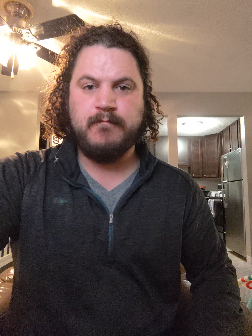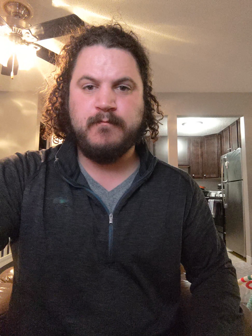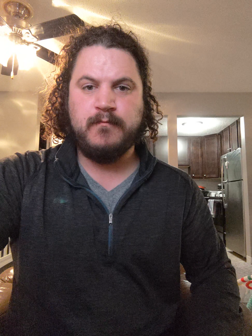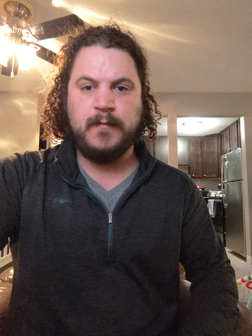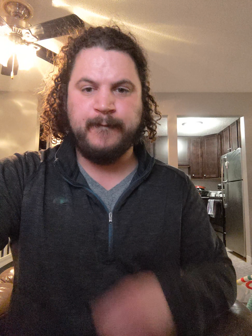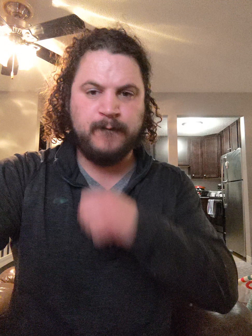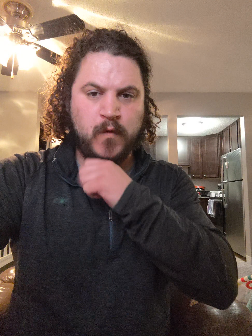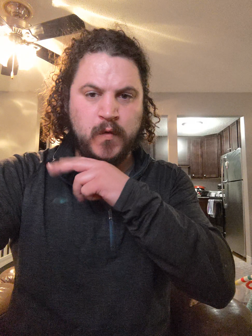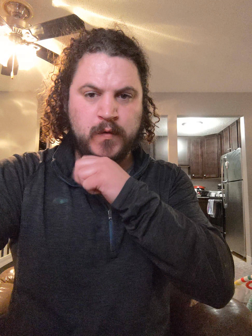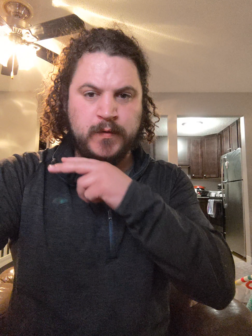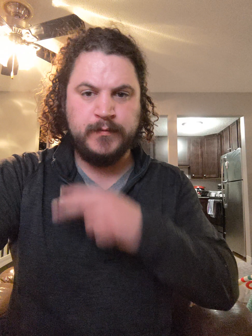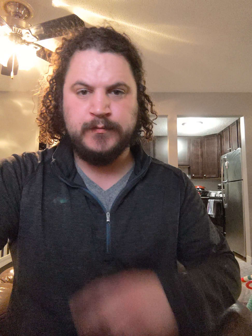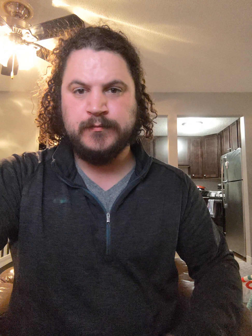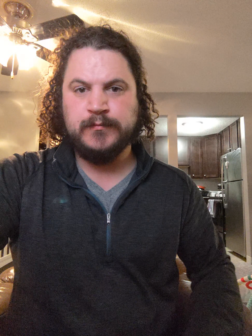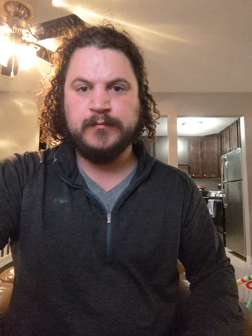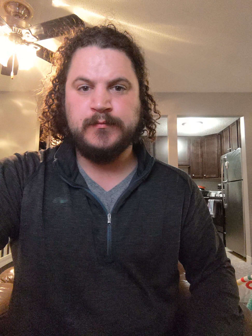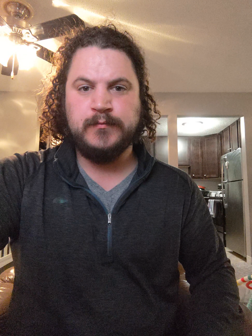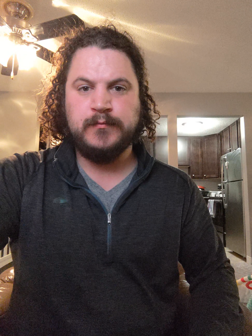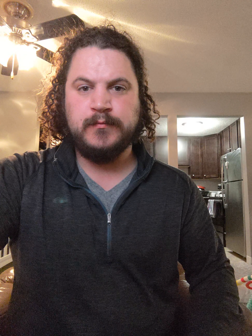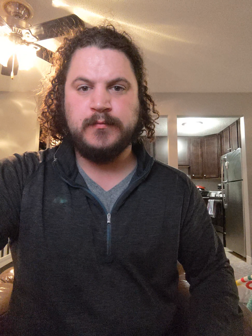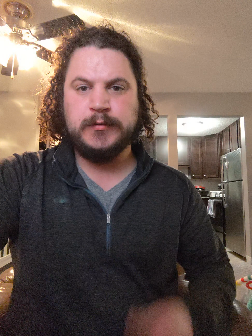frog